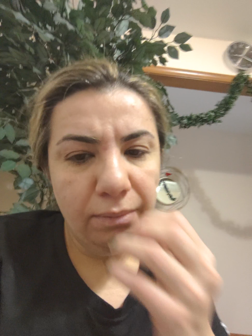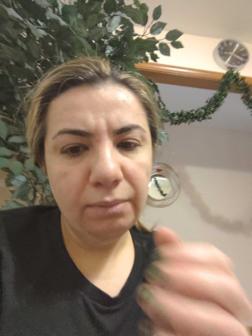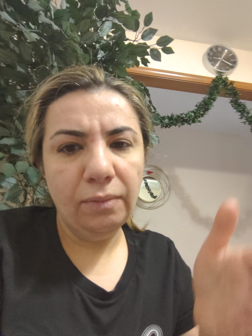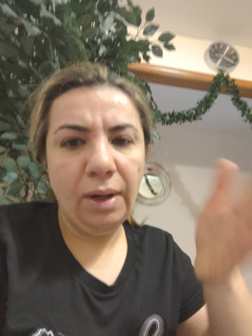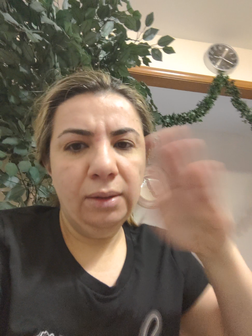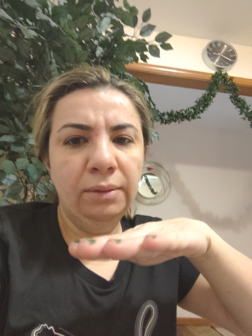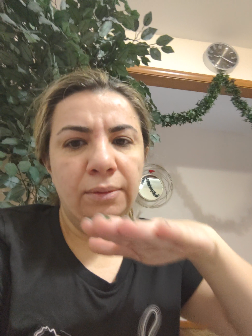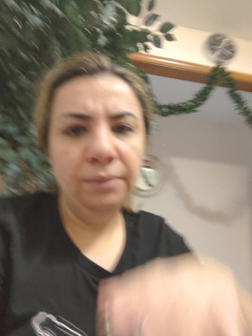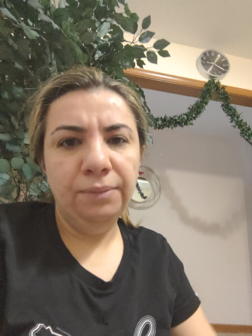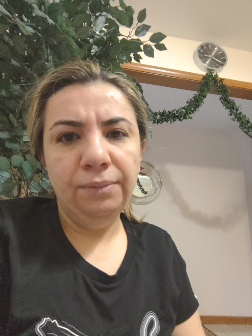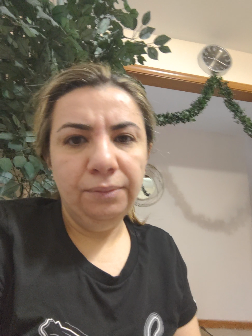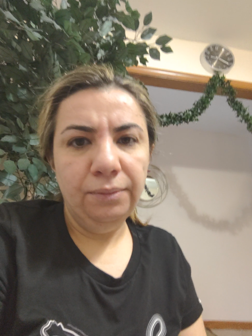on